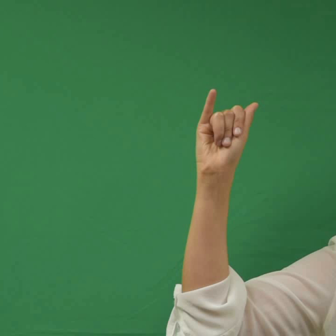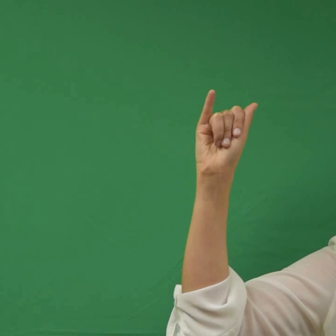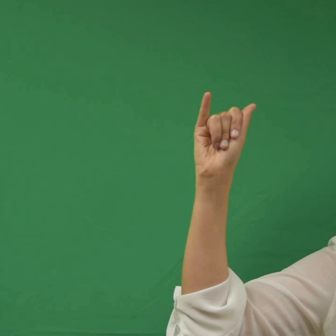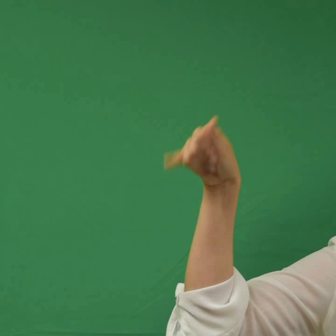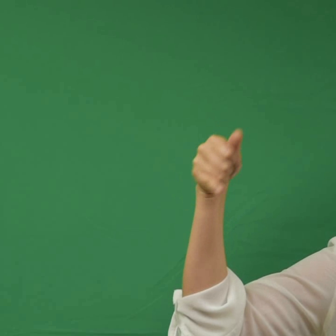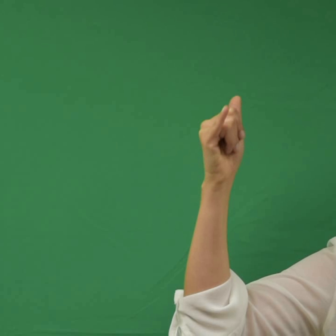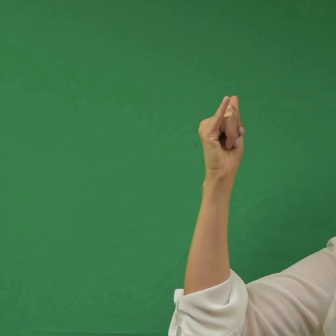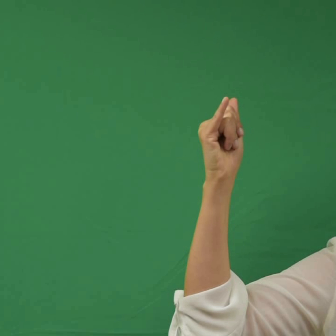J